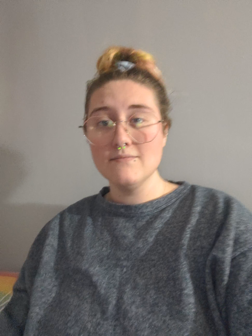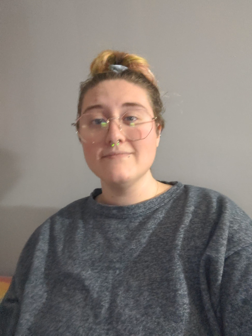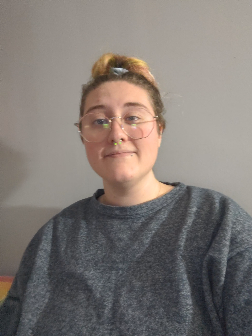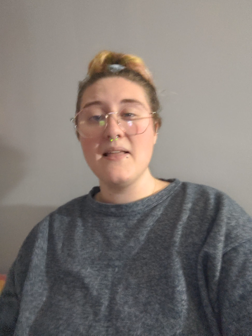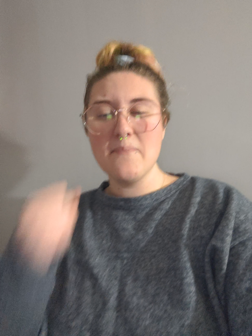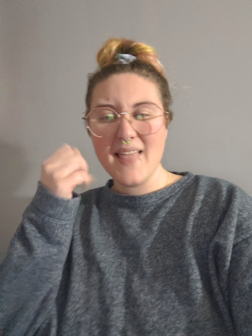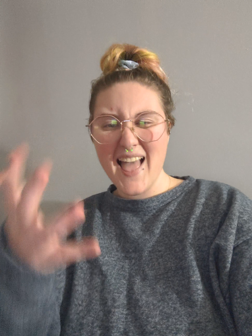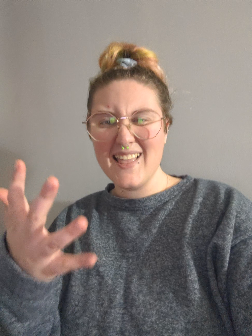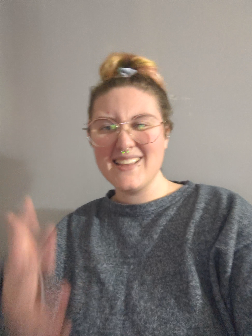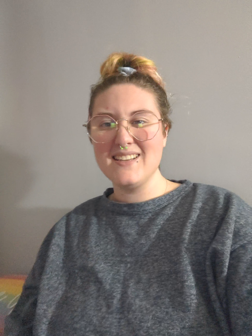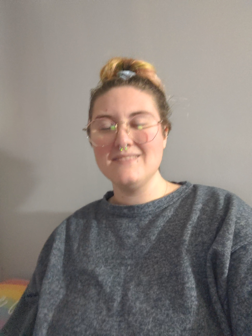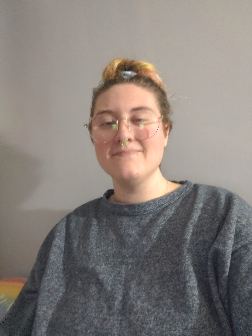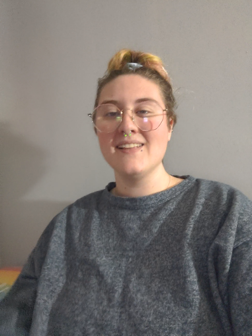many